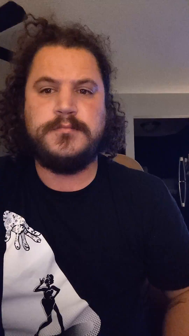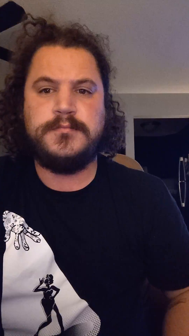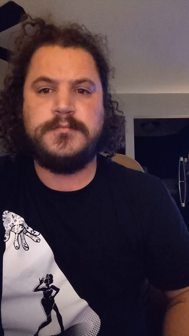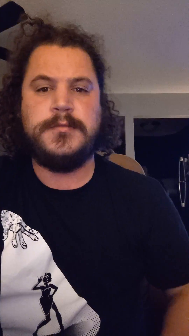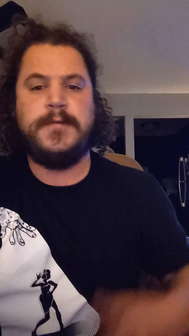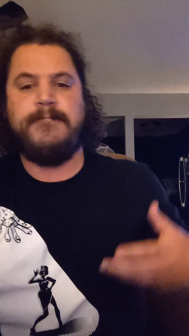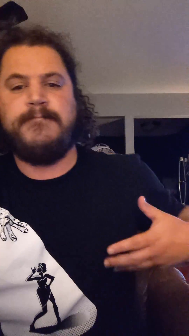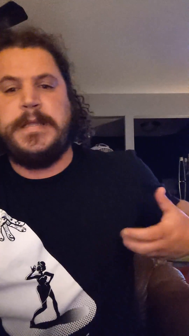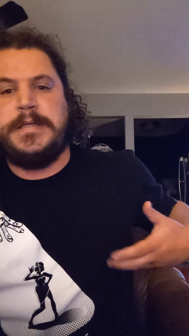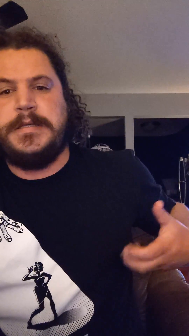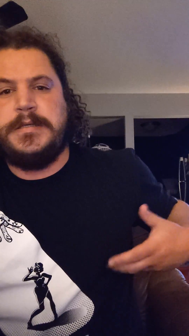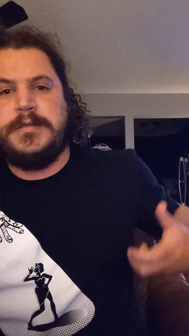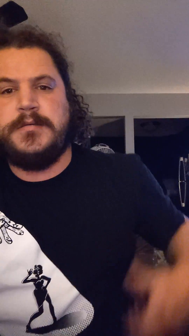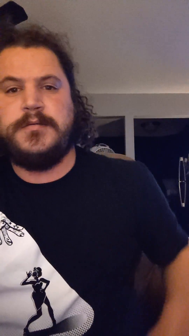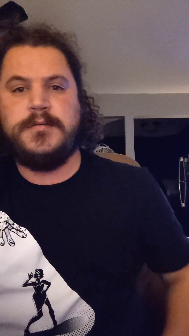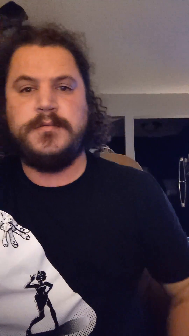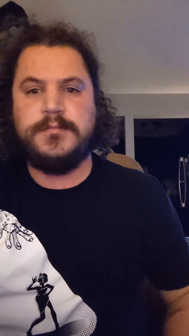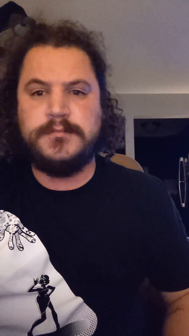monkey